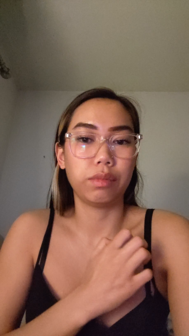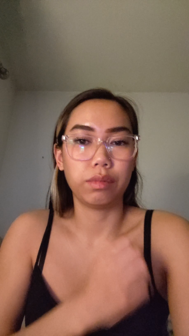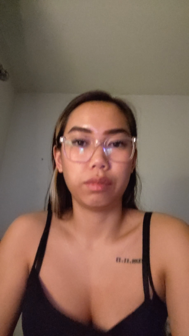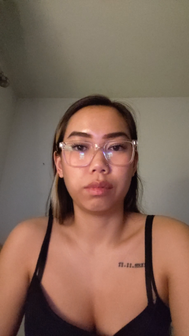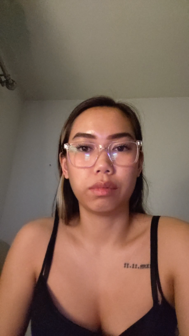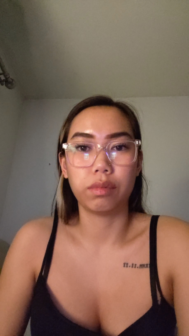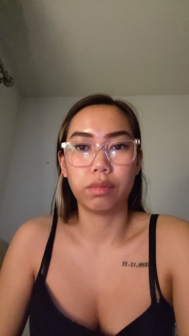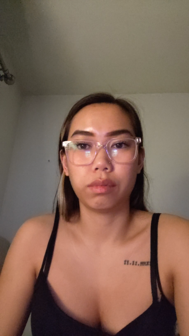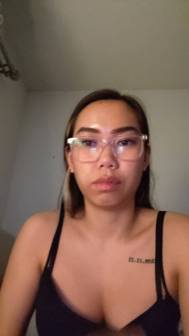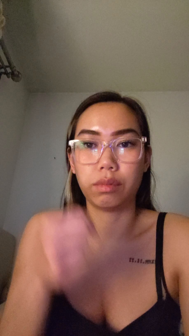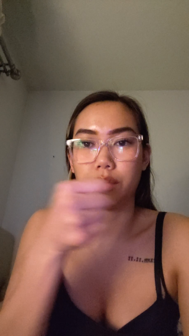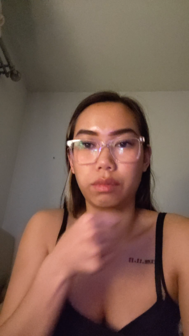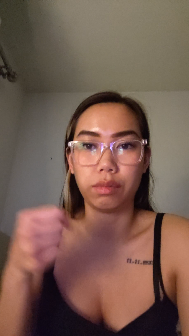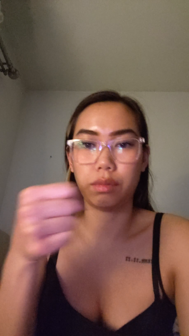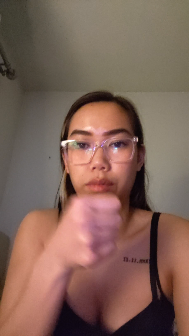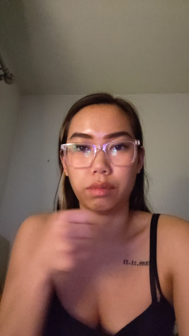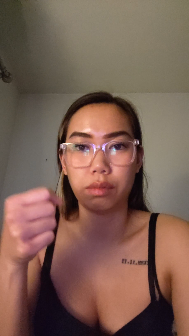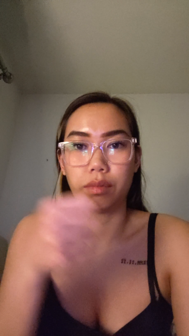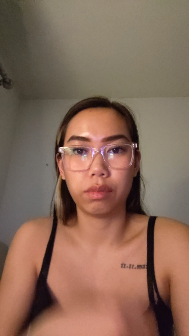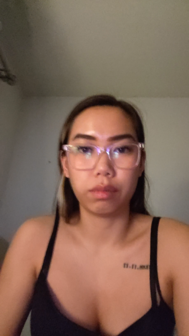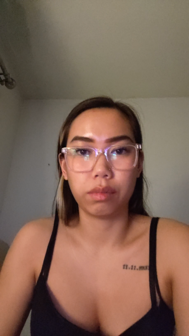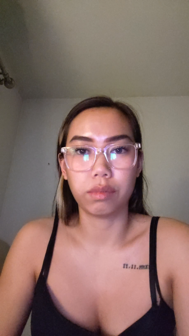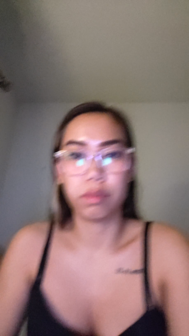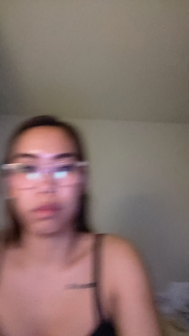coffee